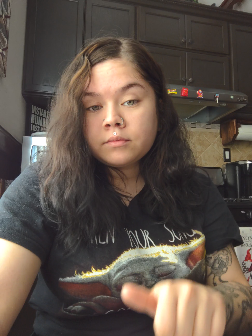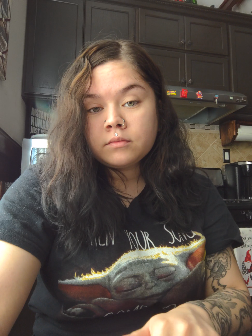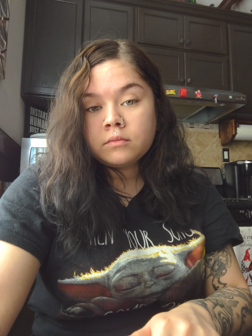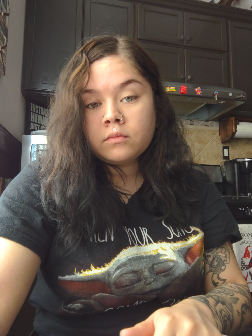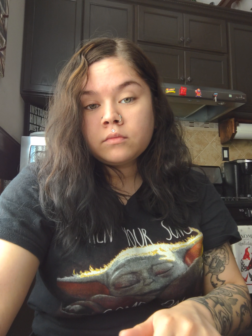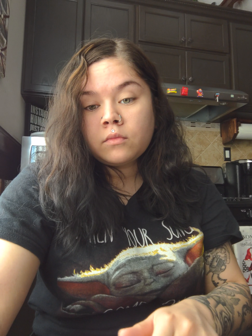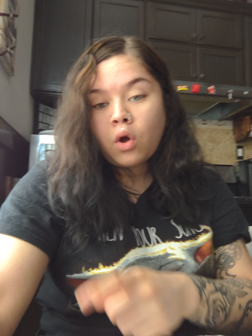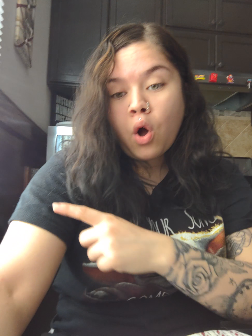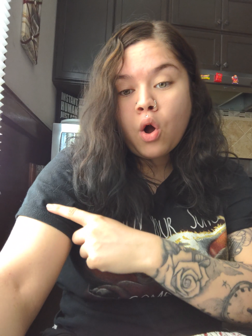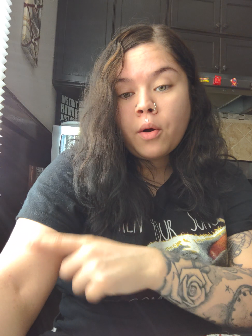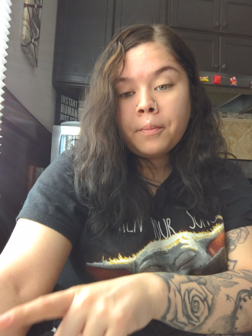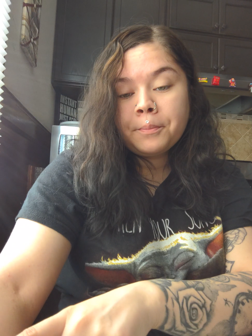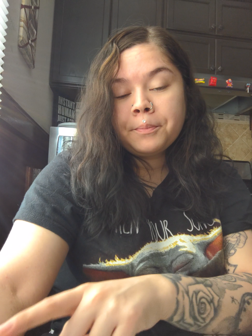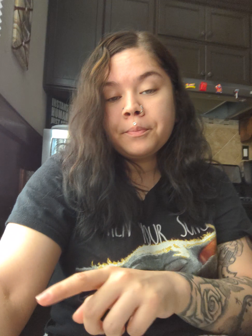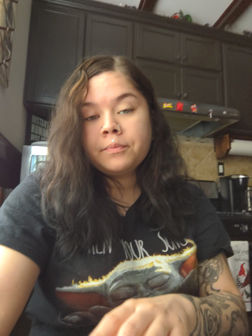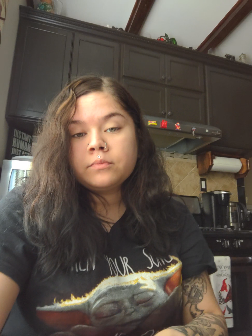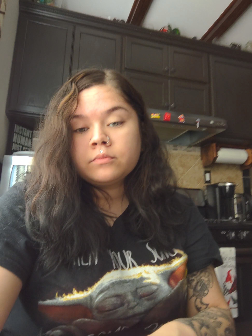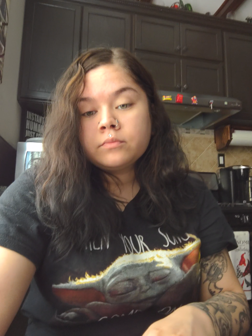arm